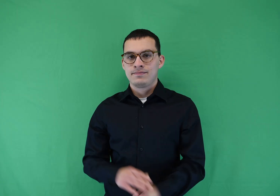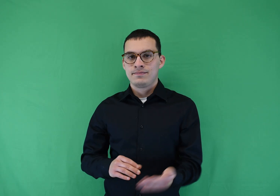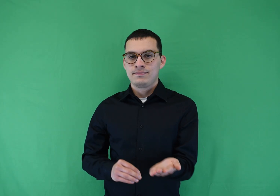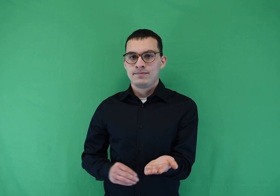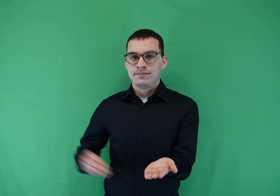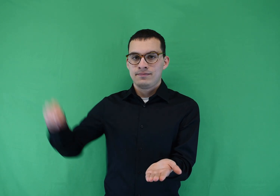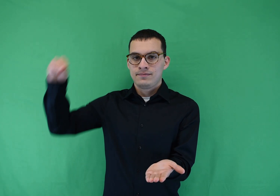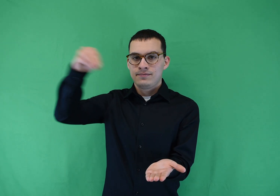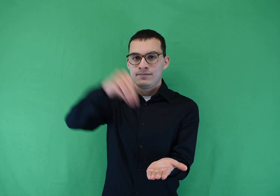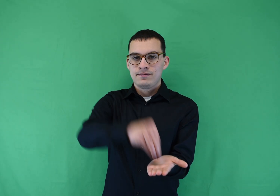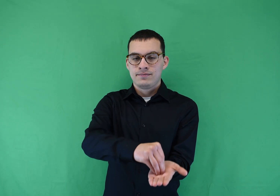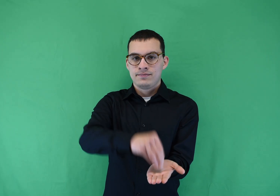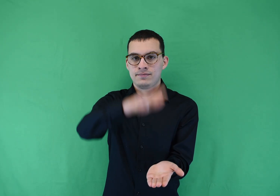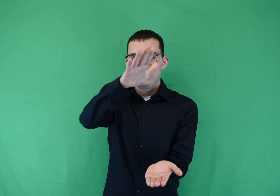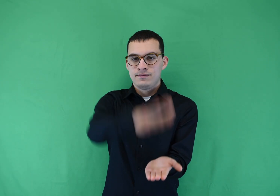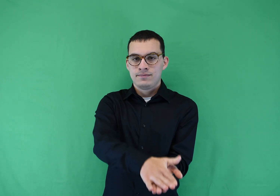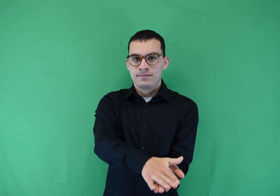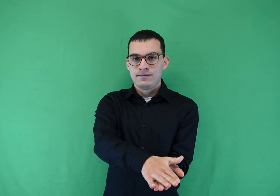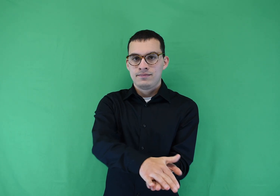cita